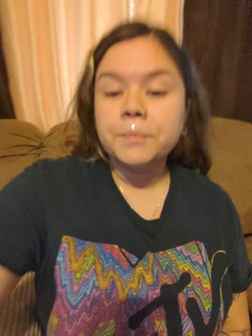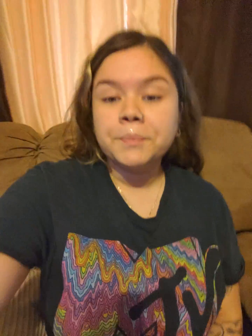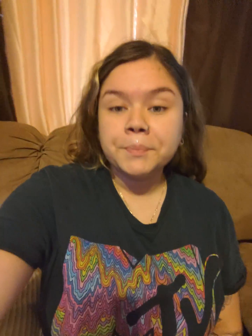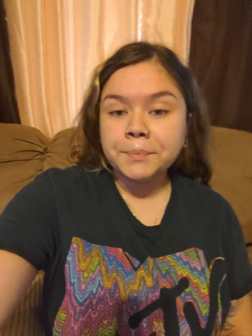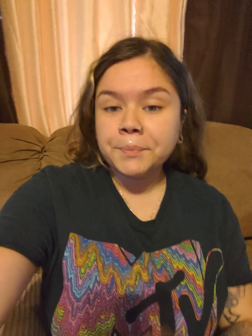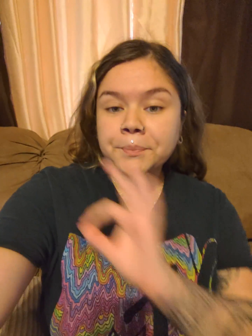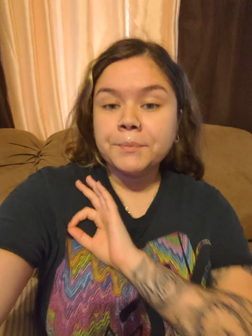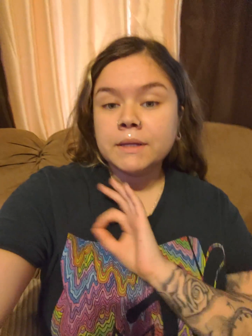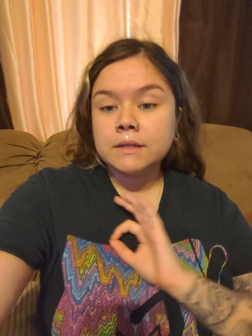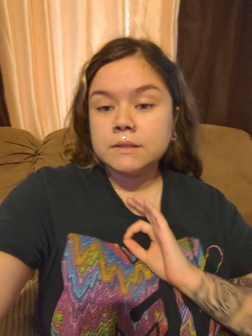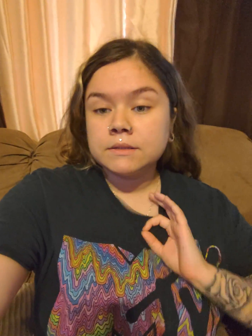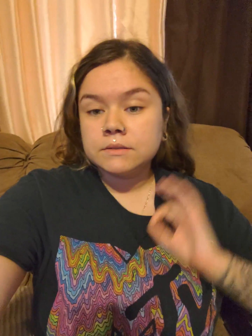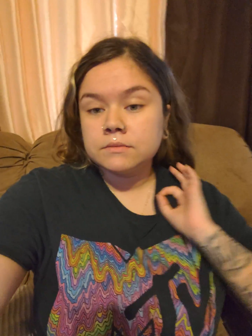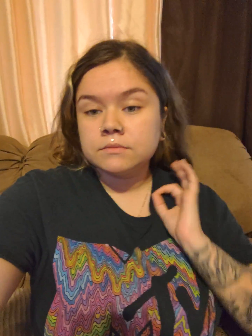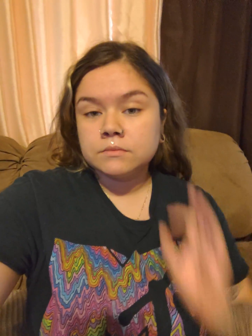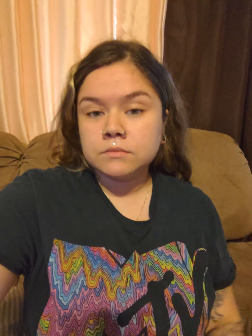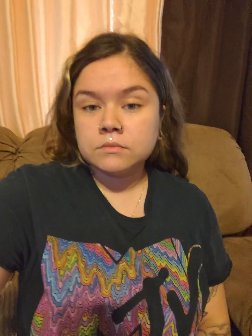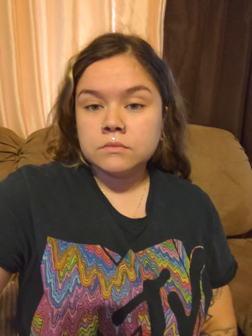beads